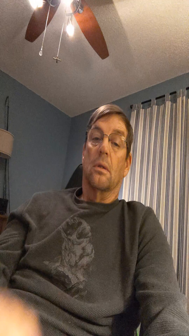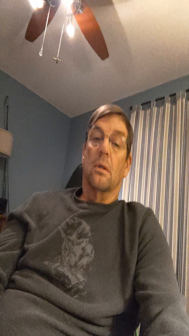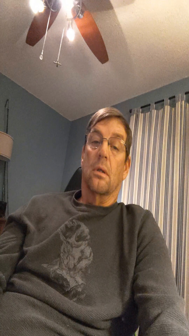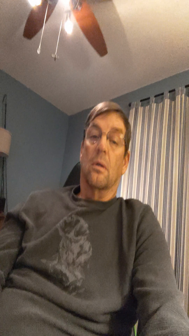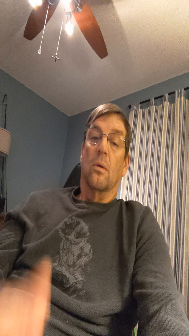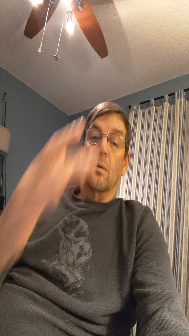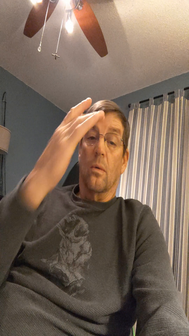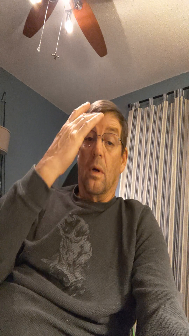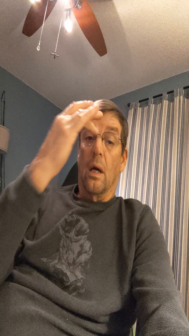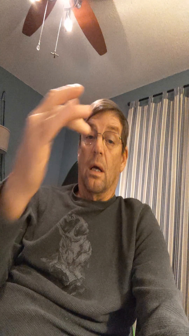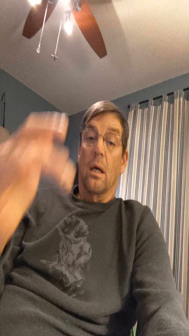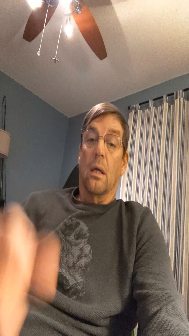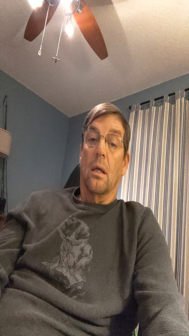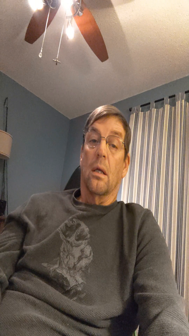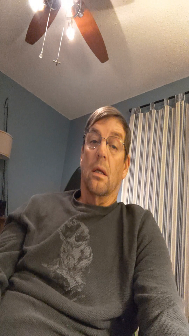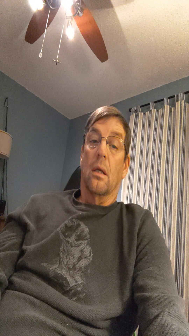why